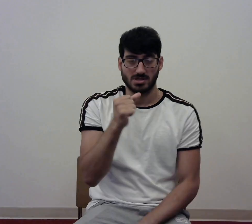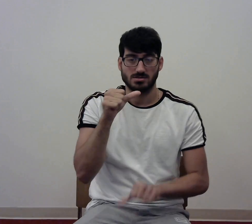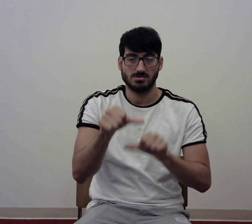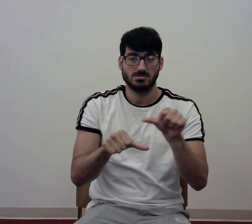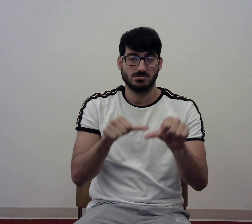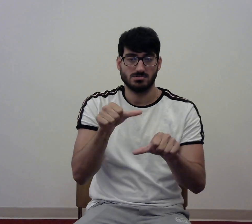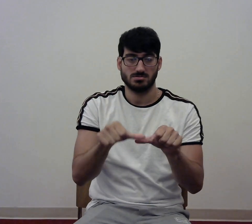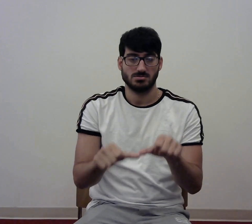il